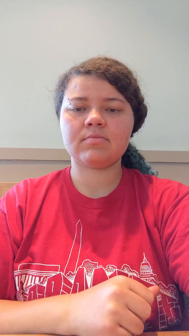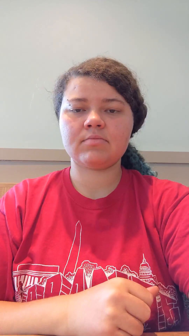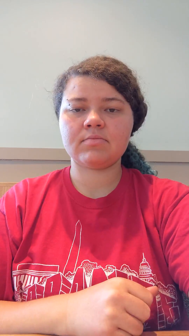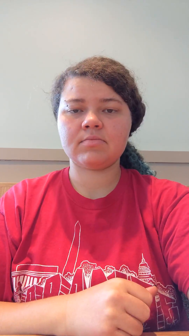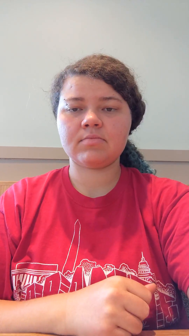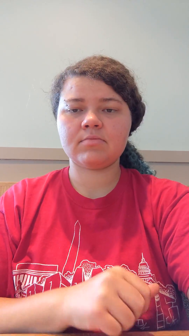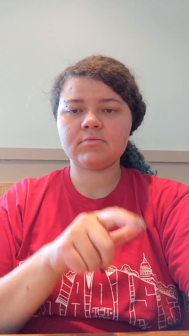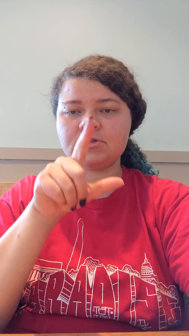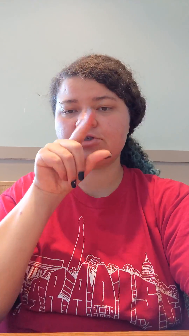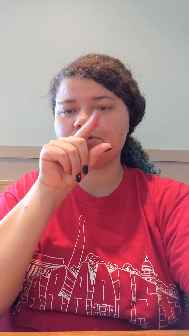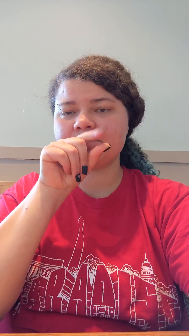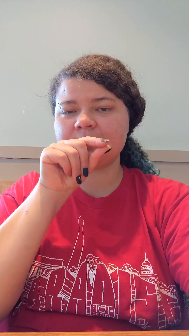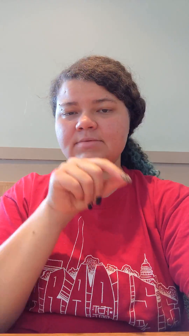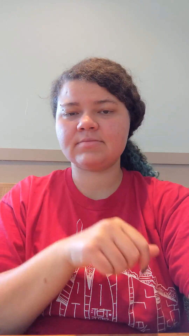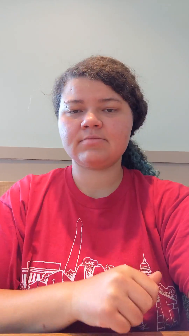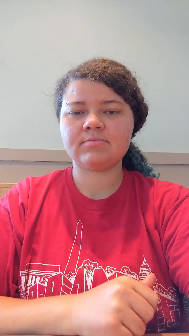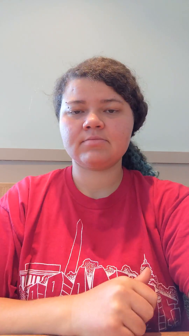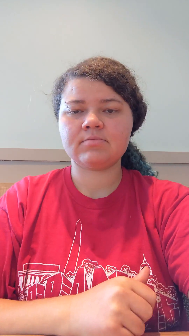chicken